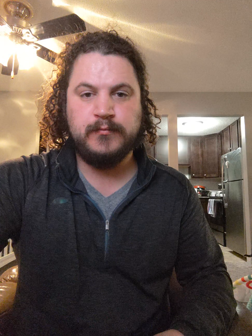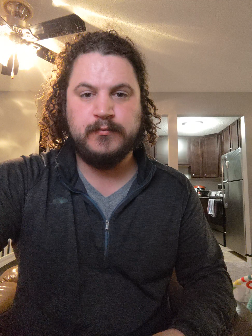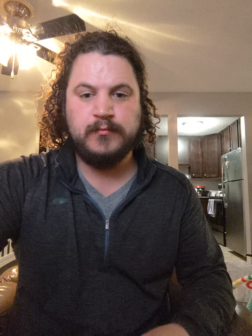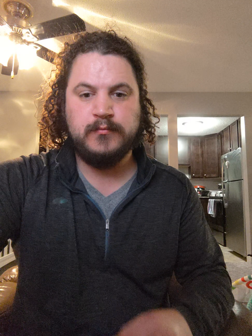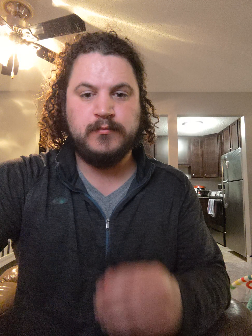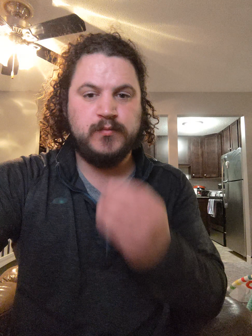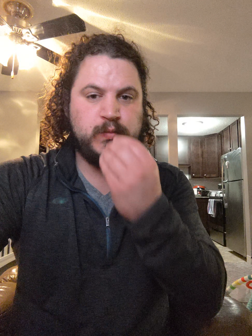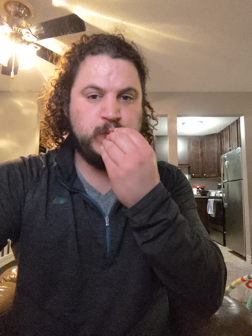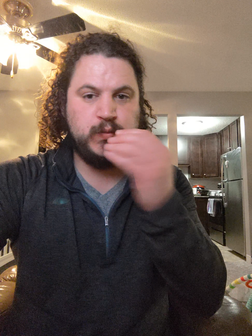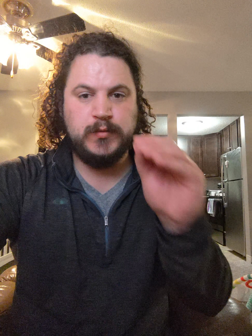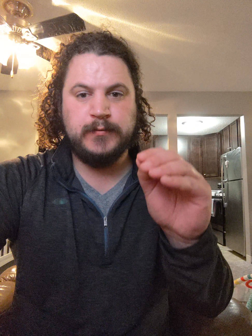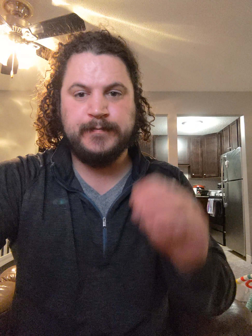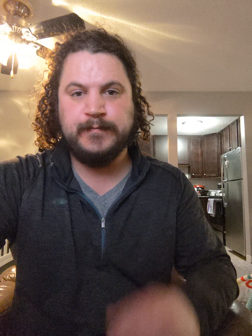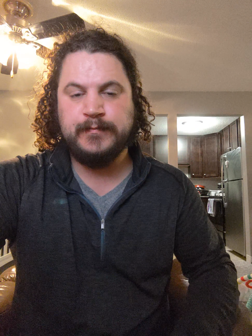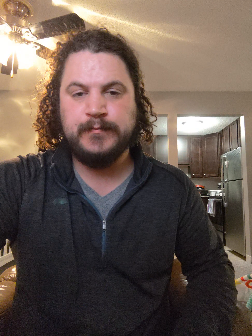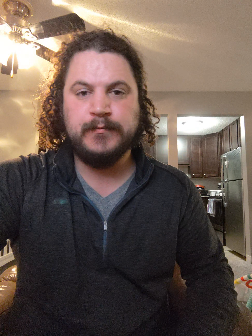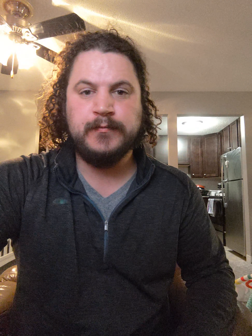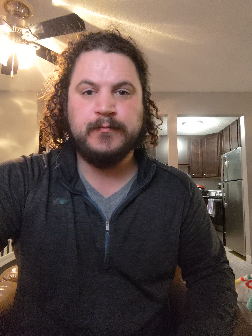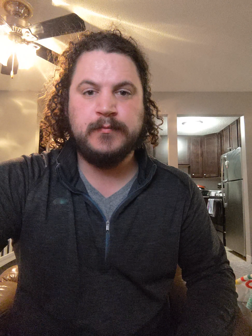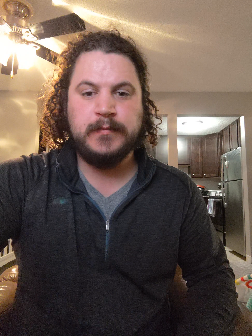kiss